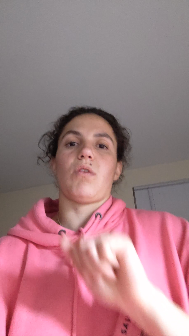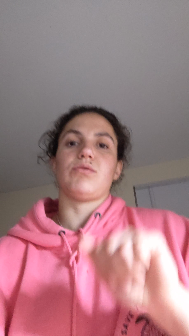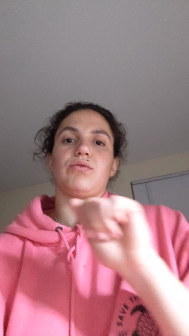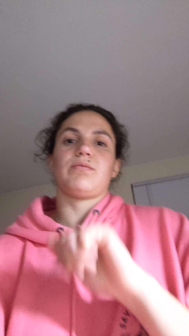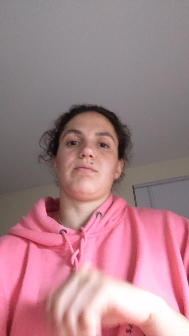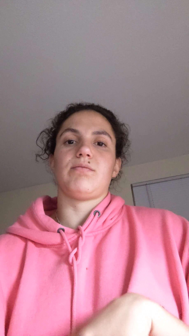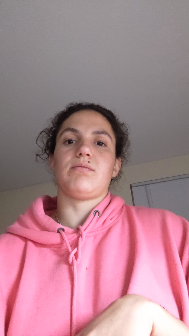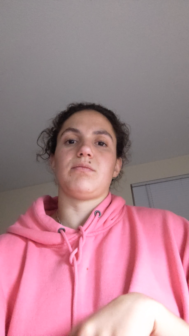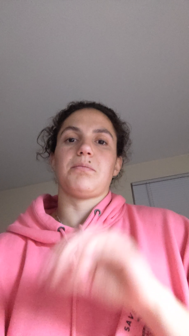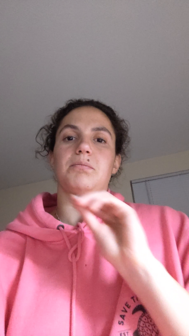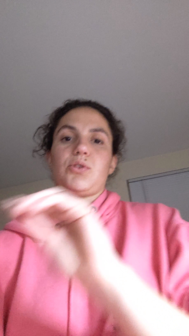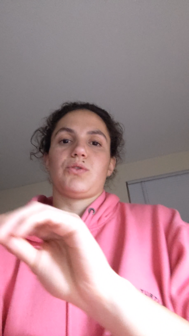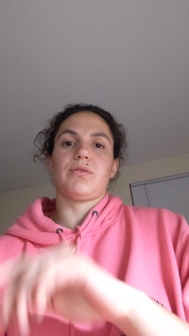put